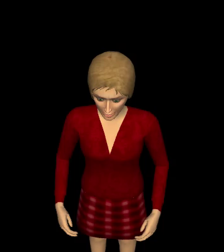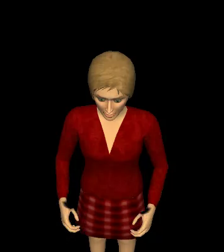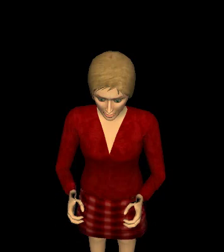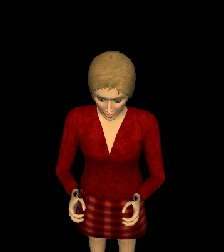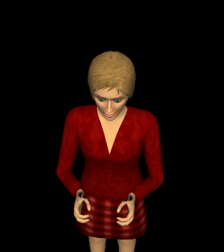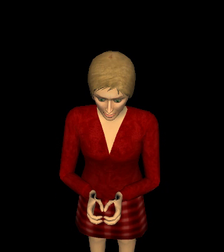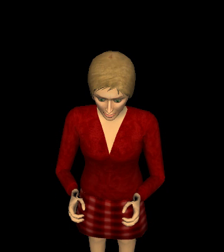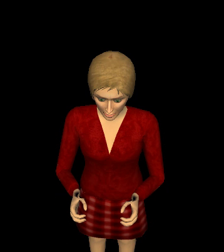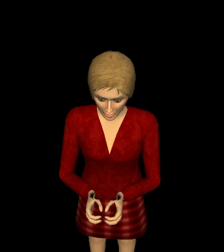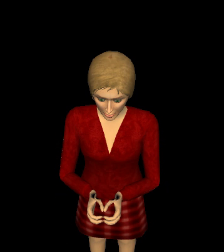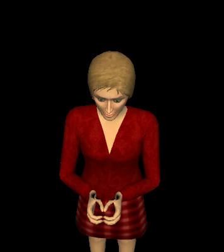يجتمع